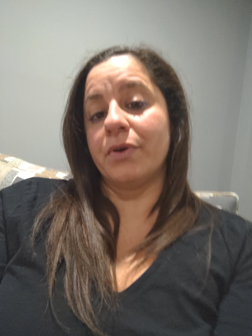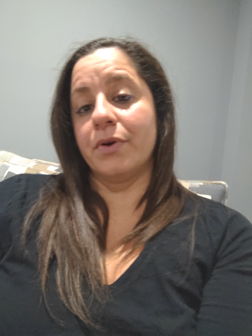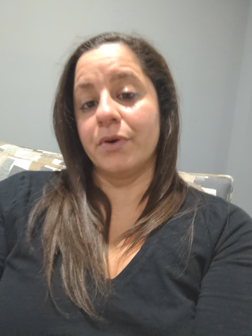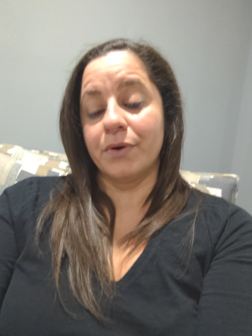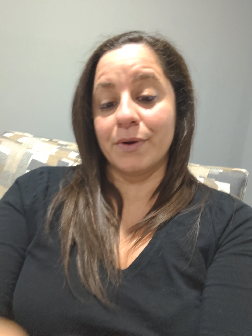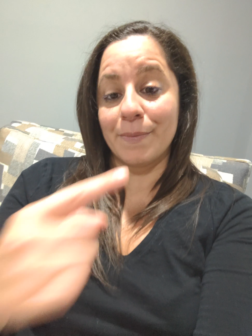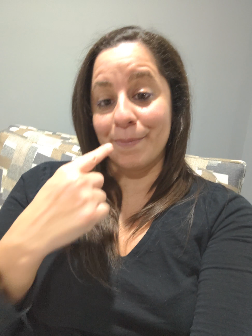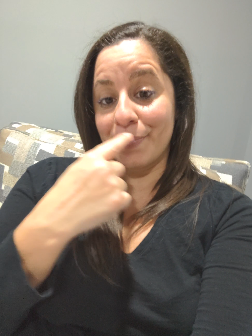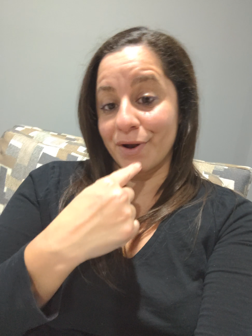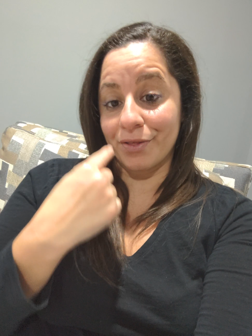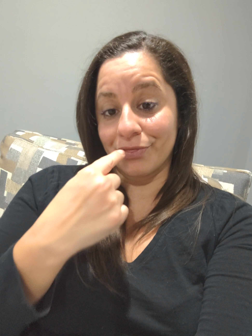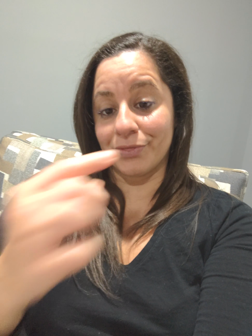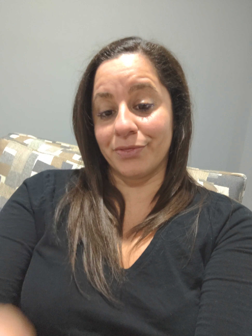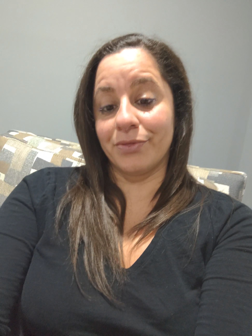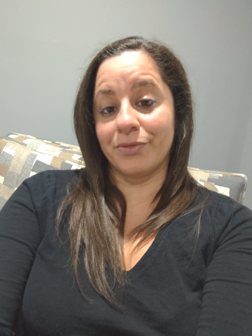mouth